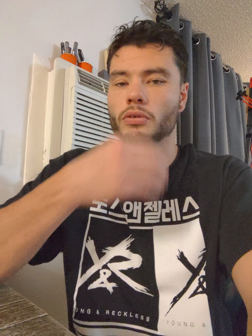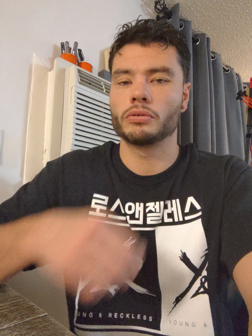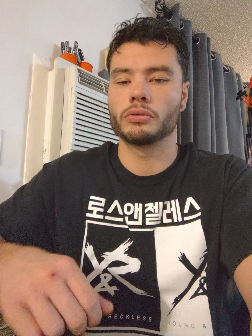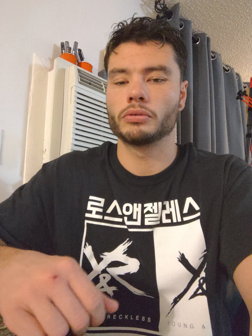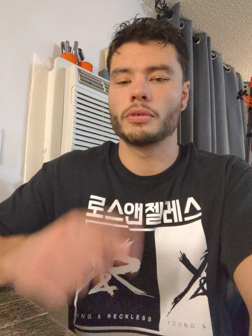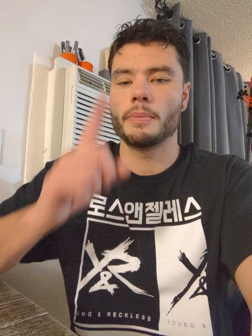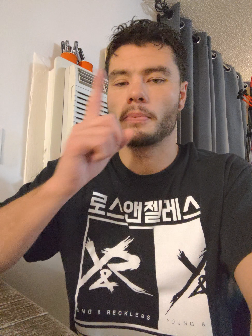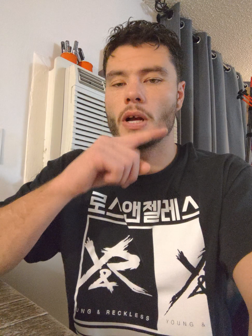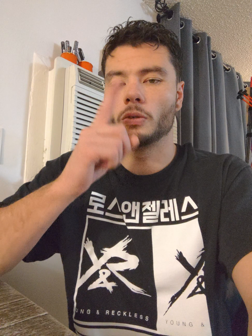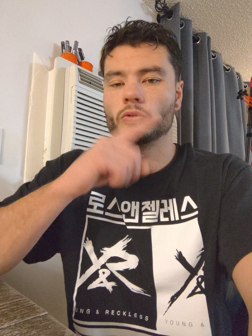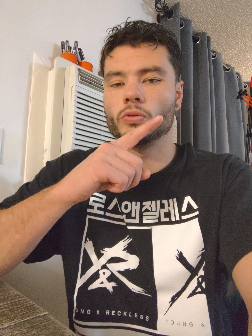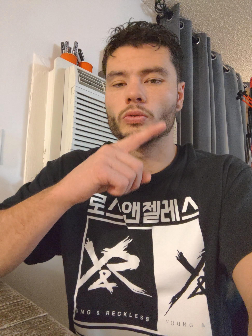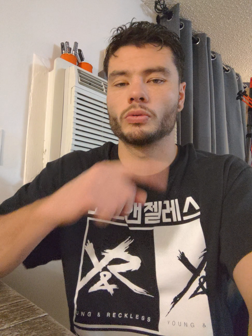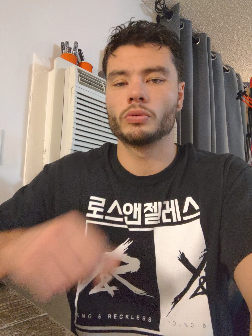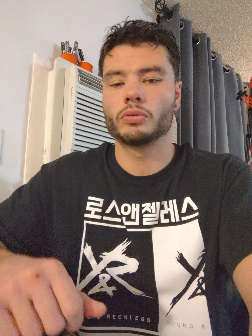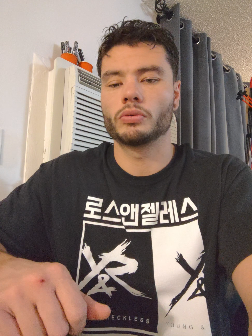mouse